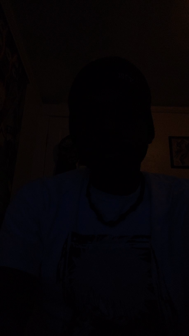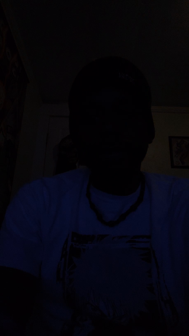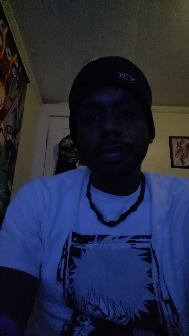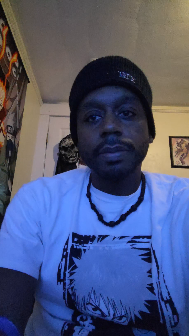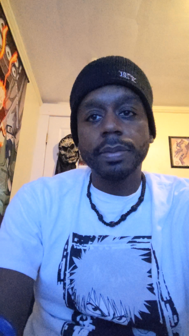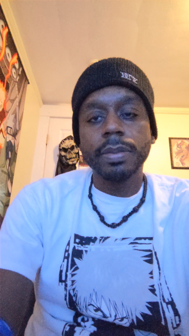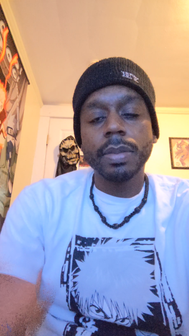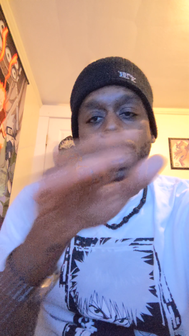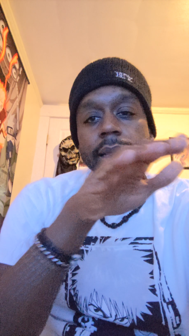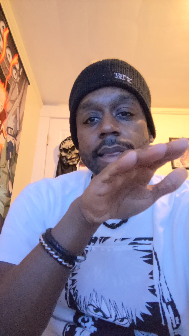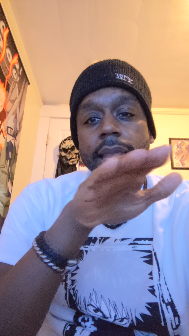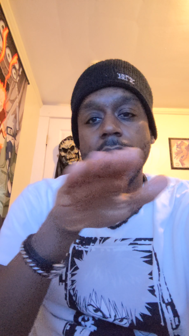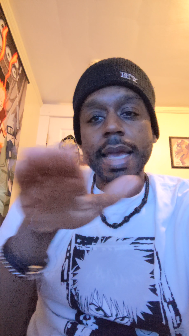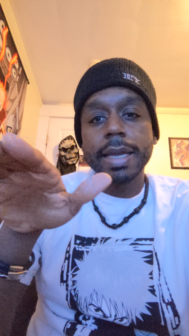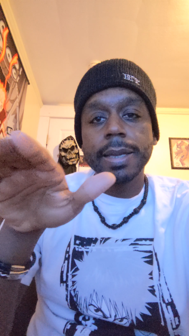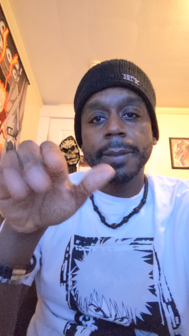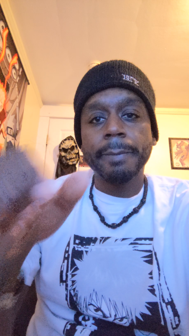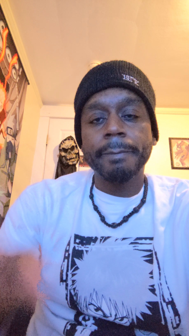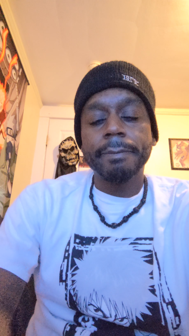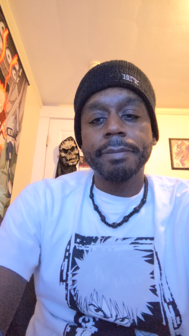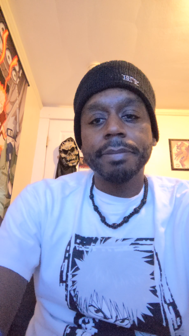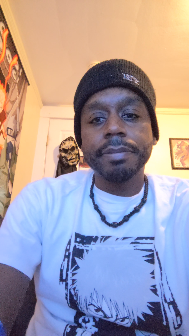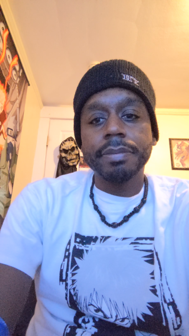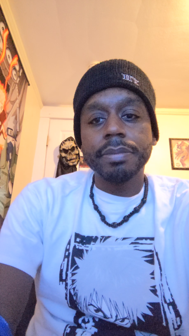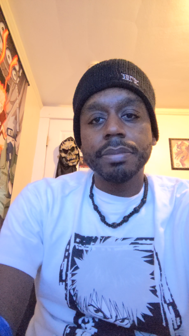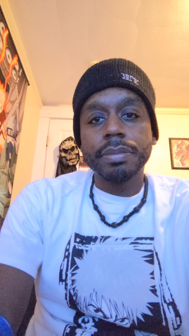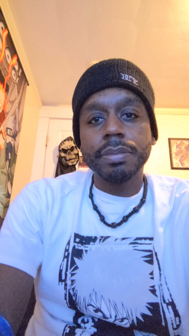nice